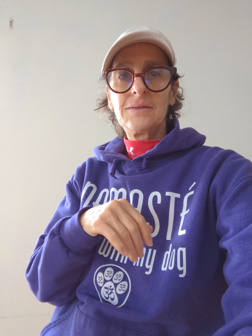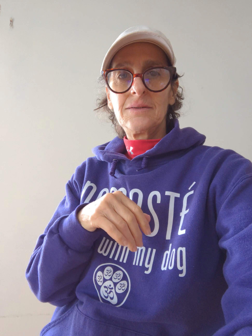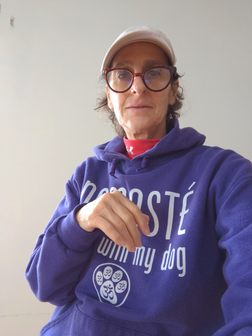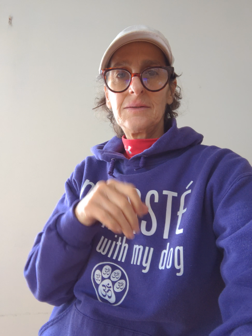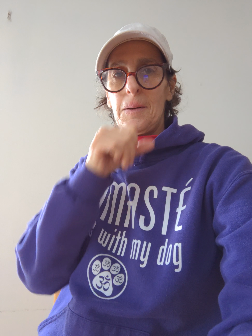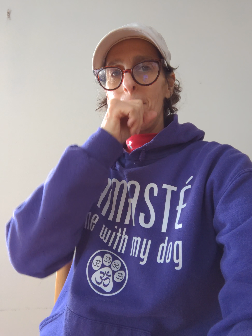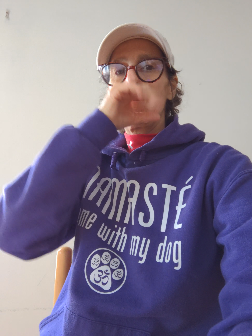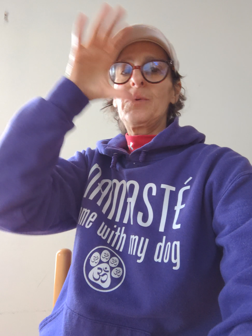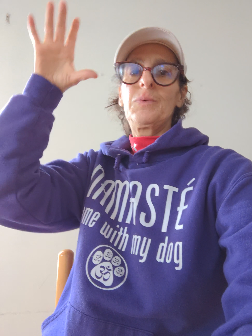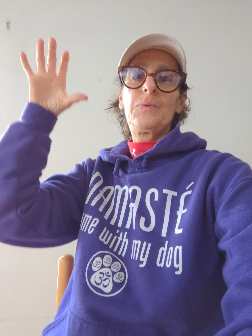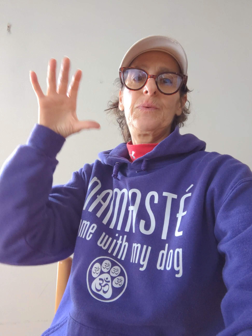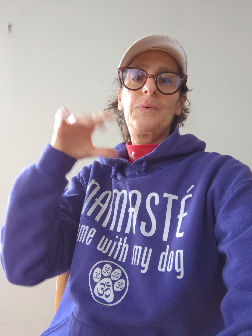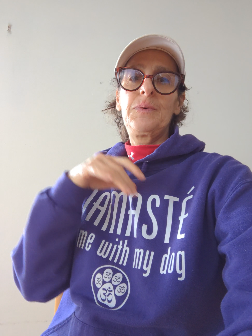balloon